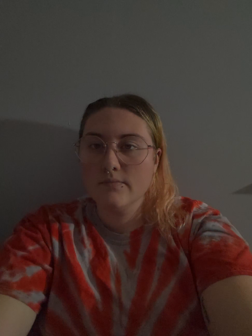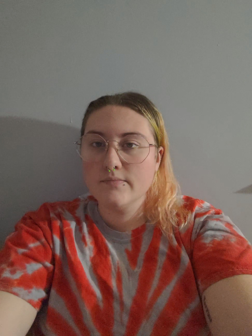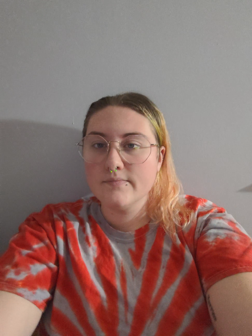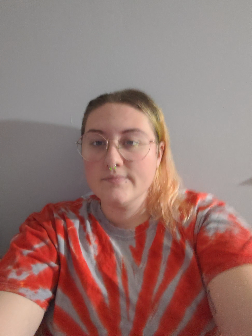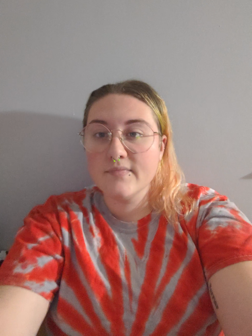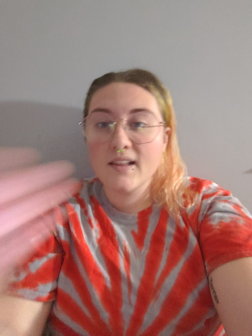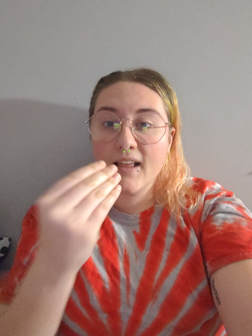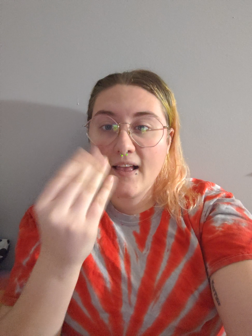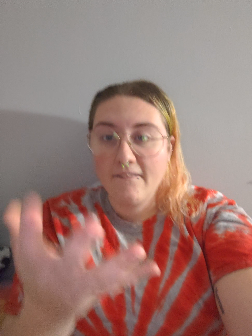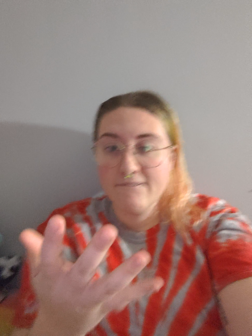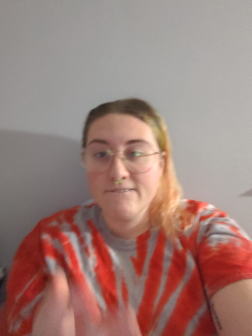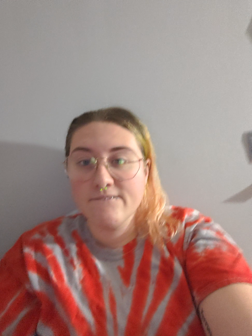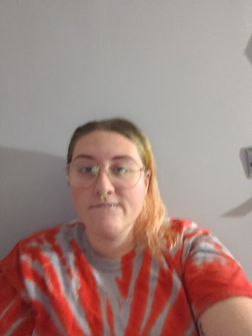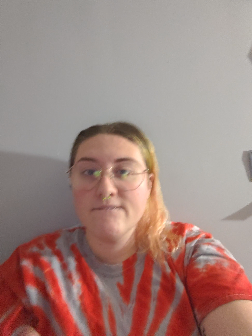give